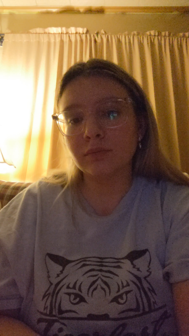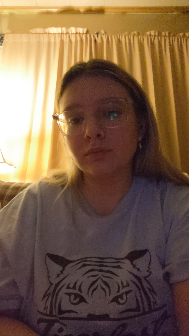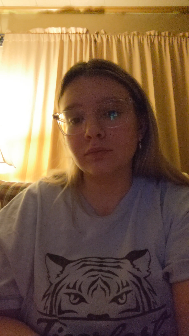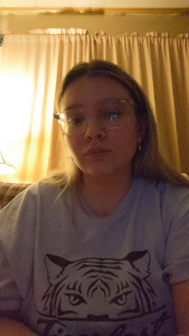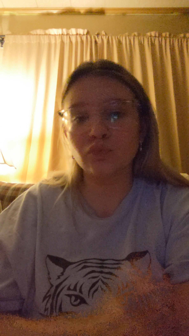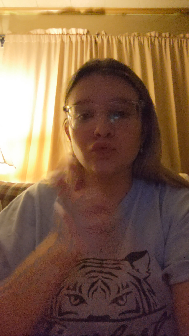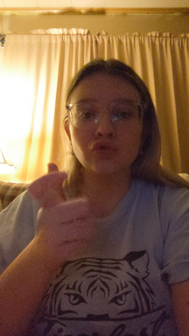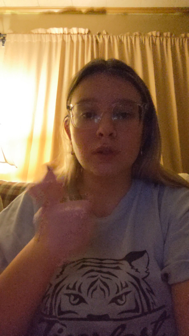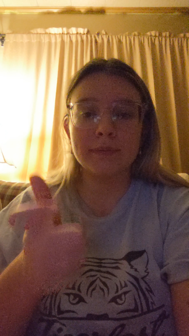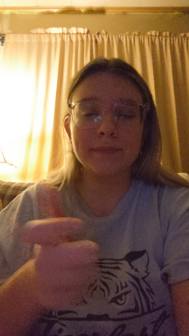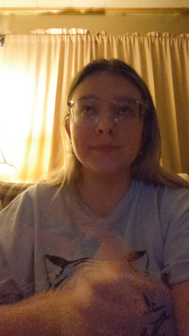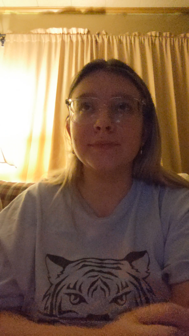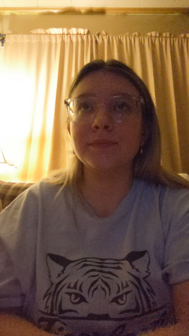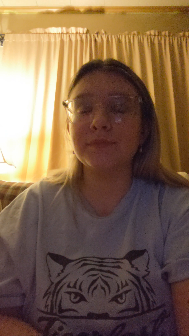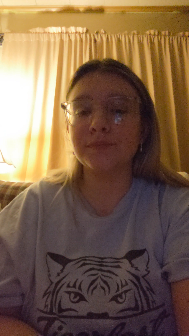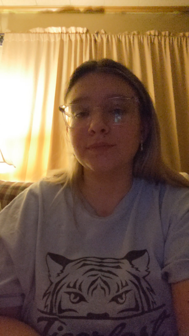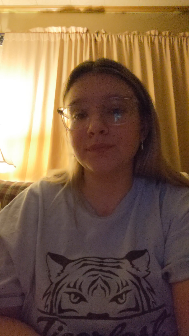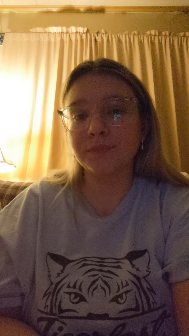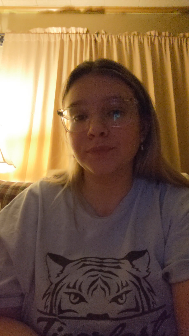run